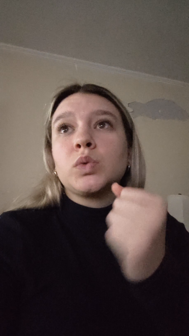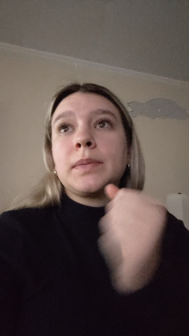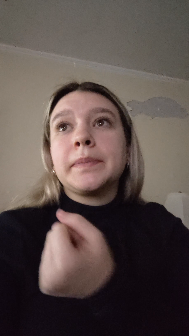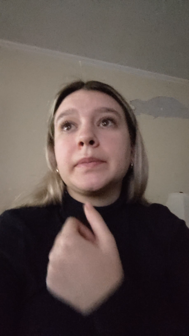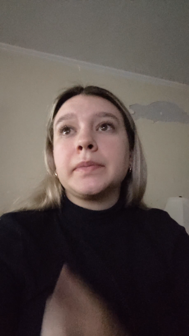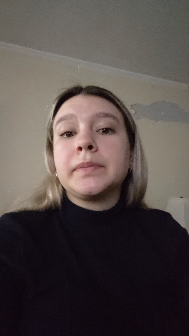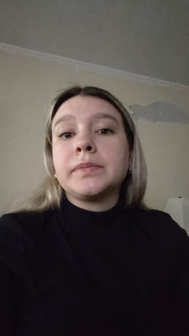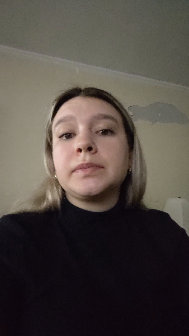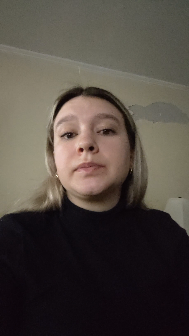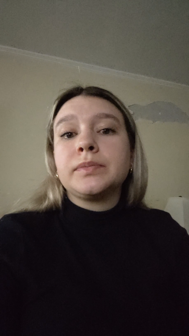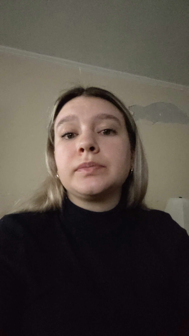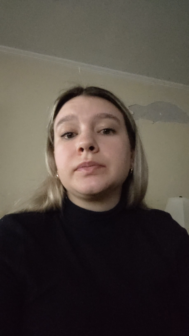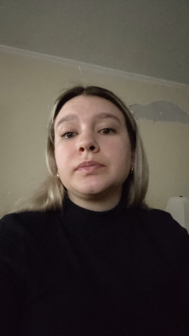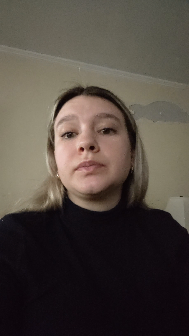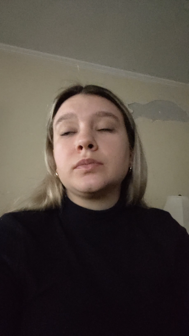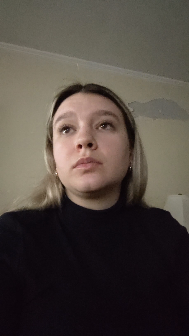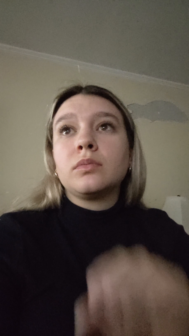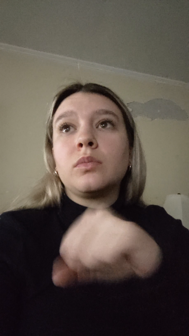broken